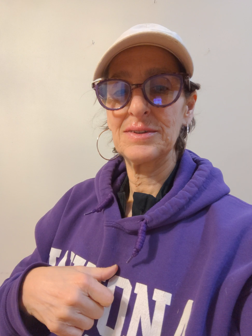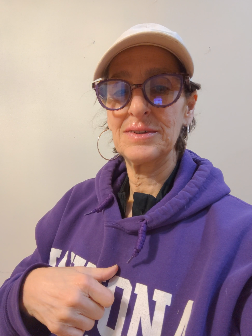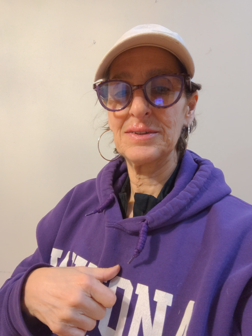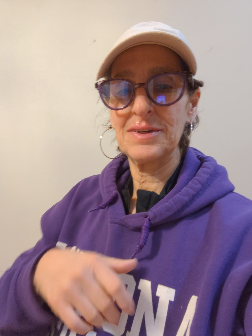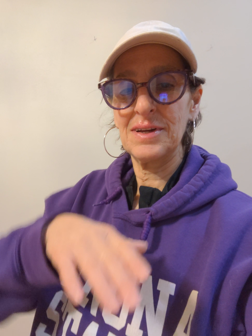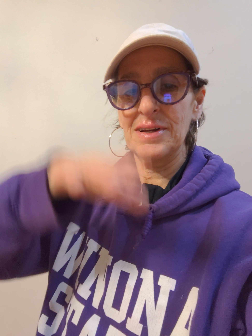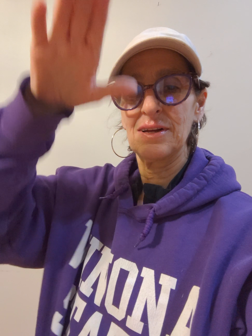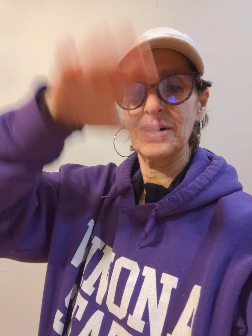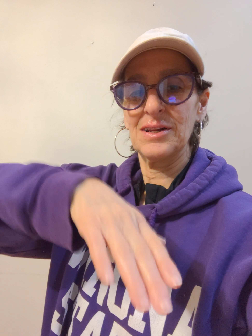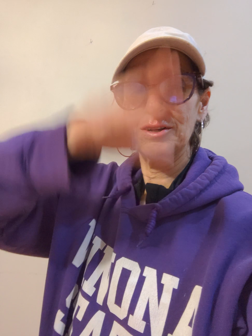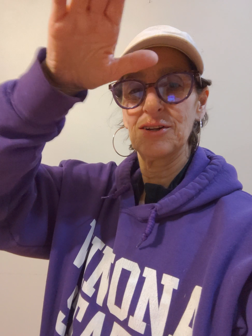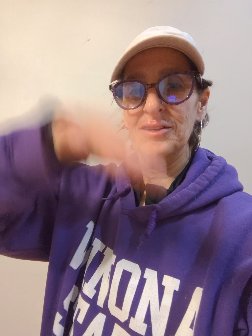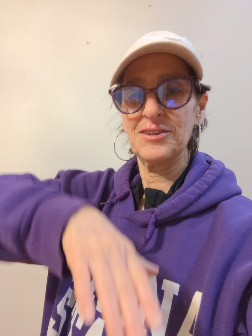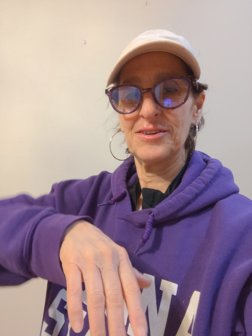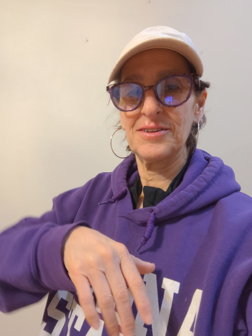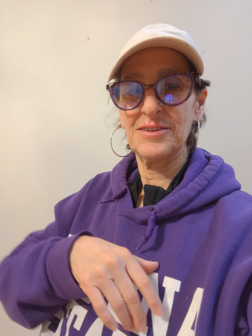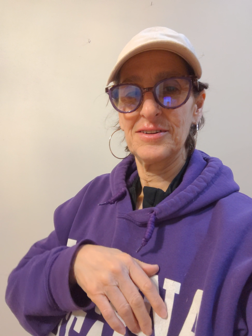alligator